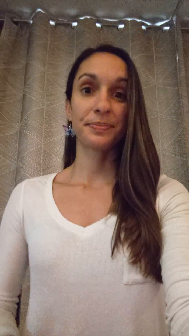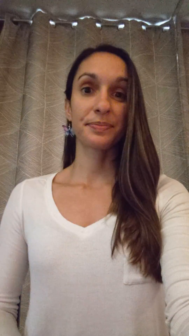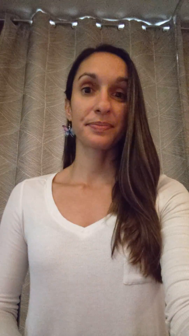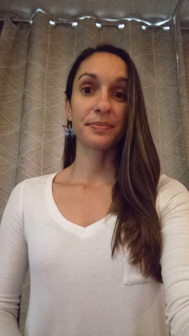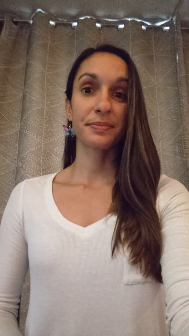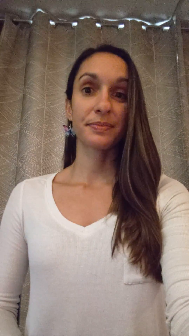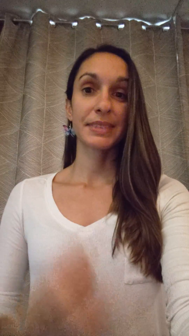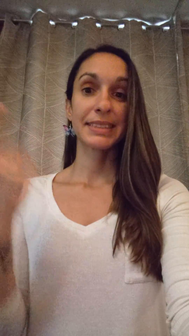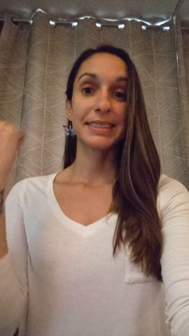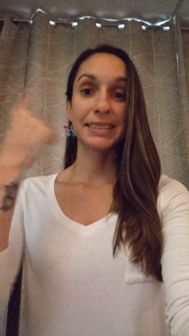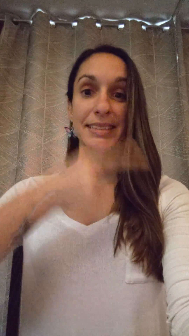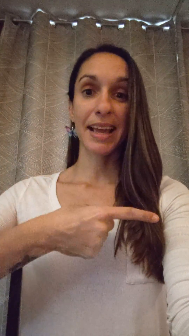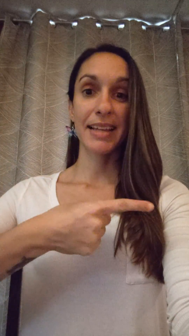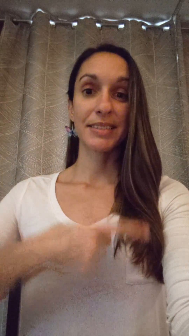day